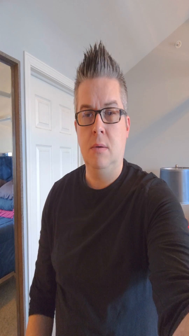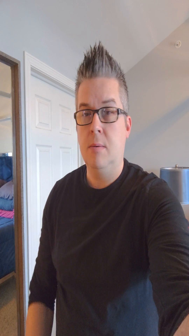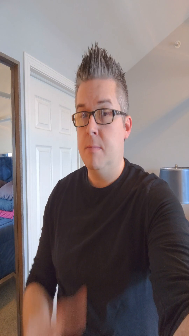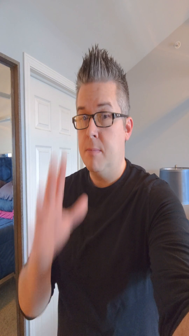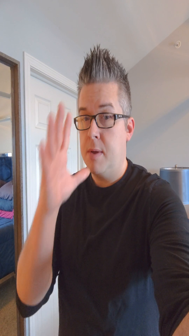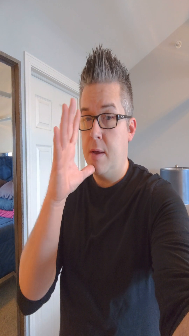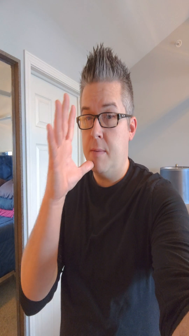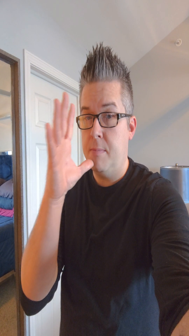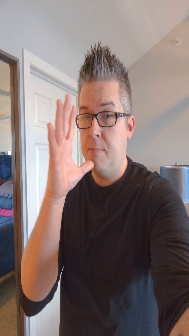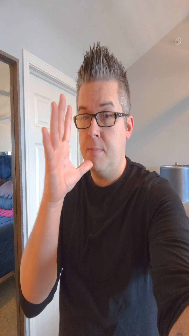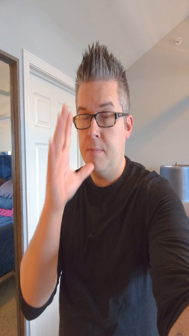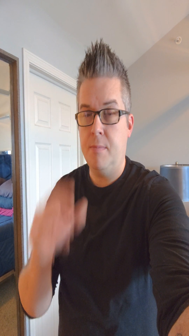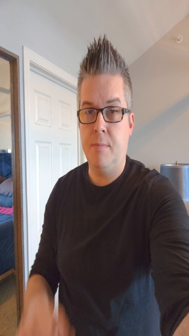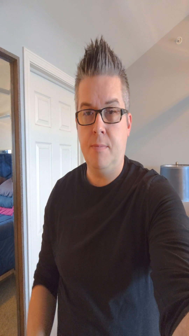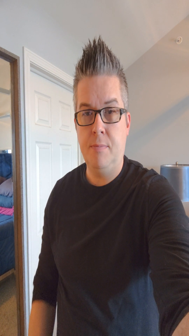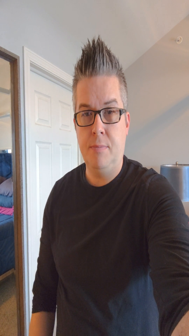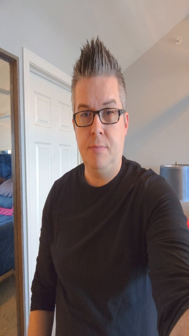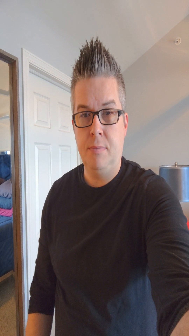mom